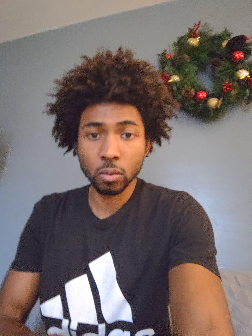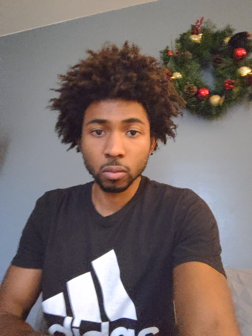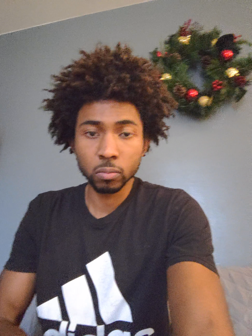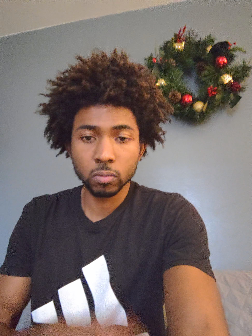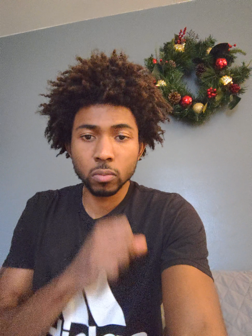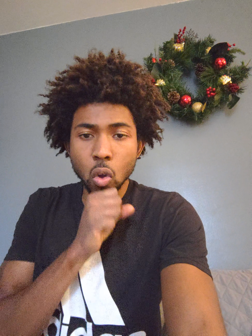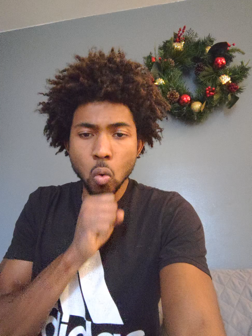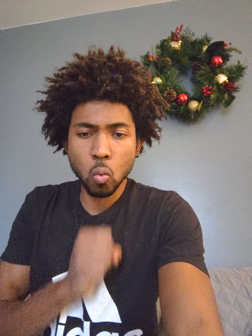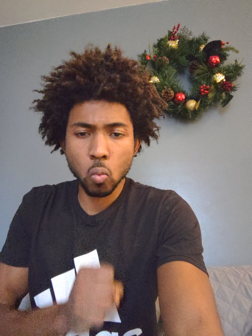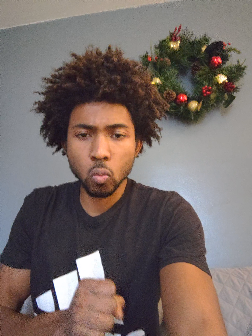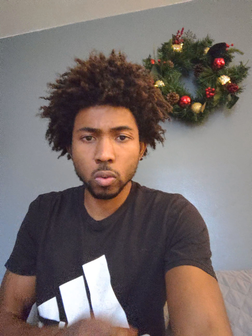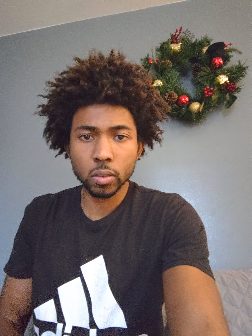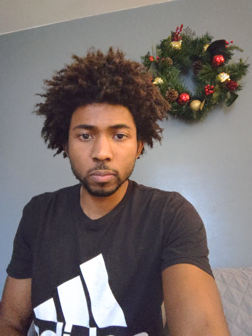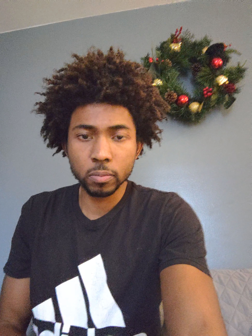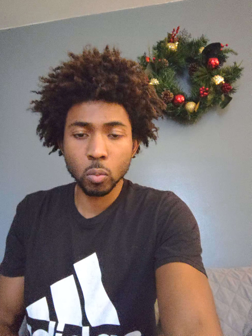old